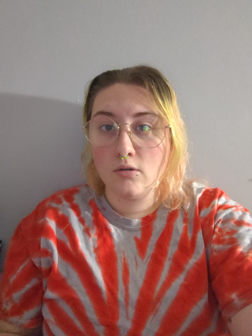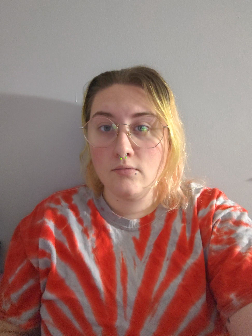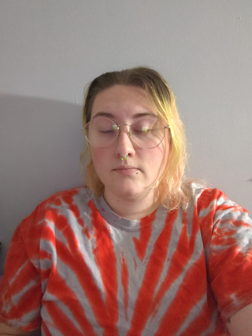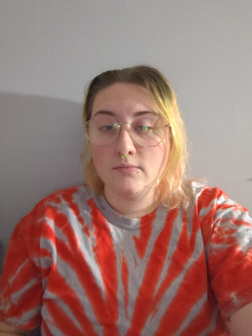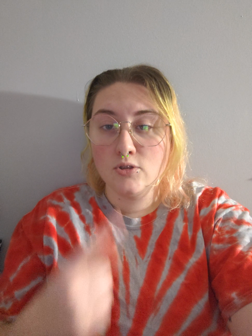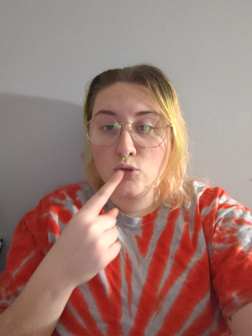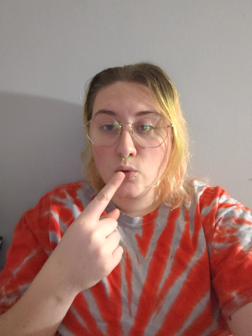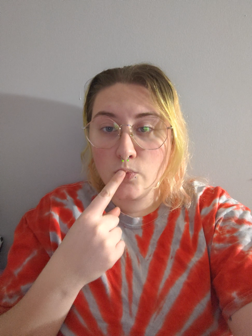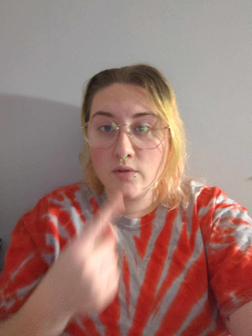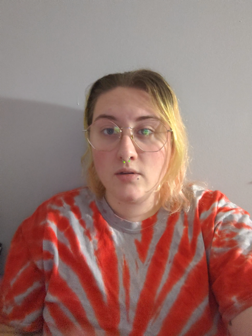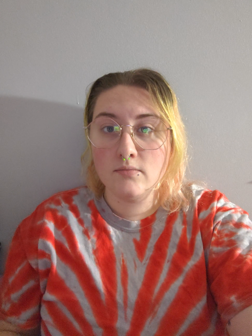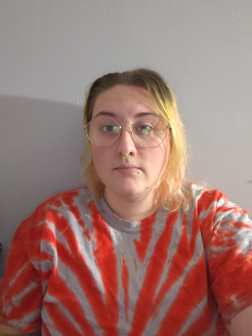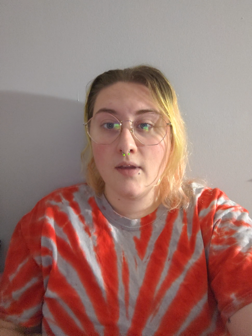tooth